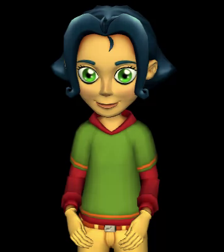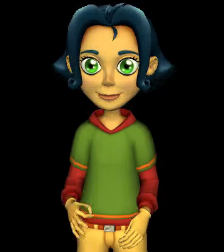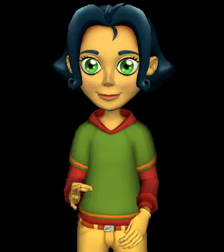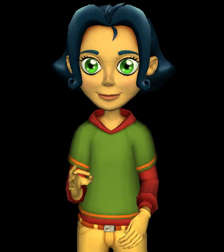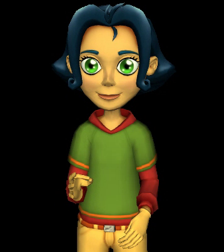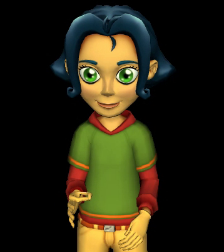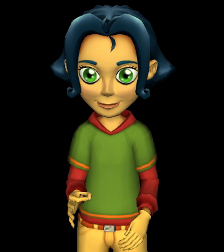نعم